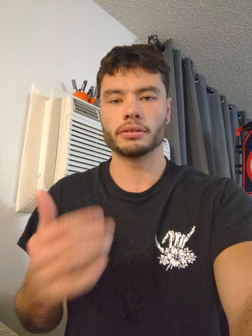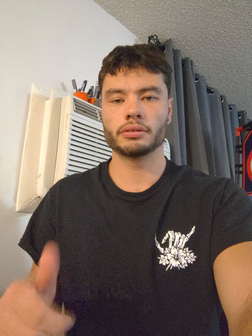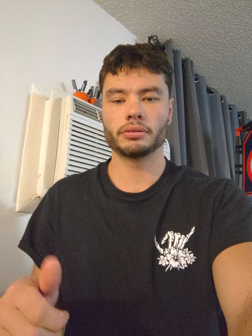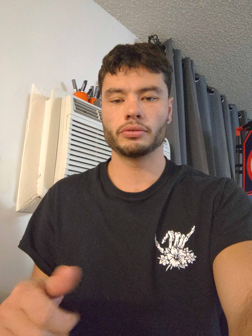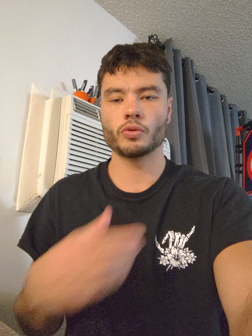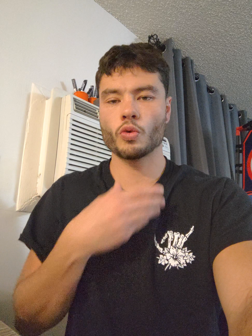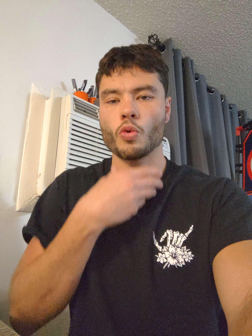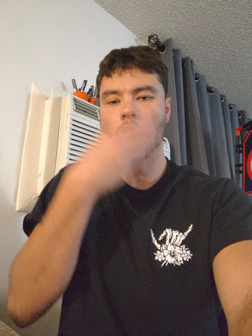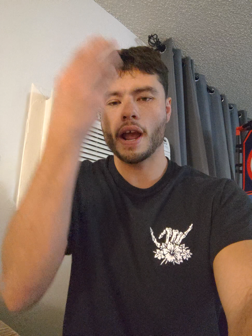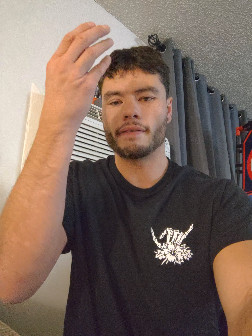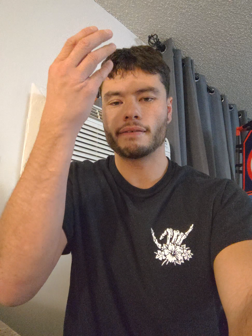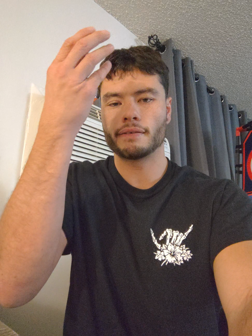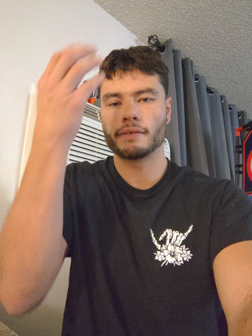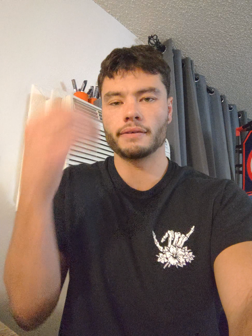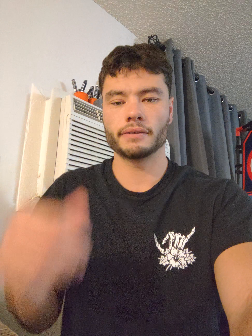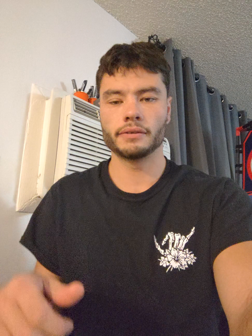giraffe